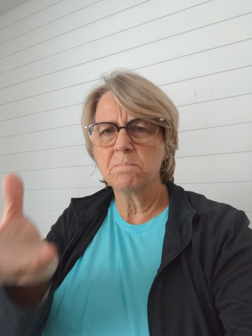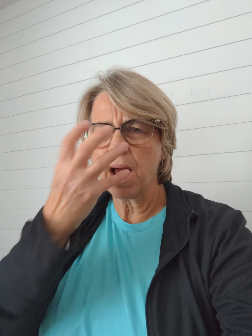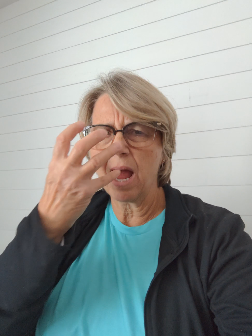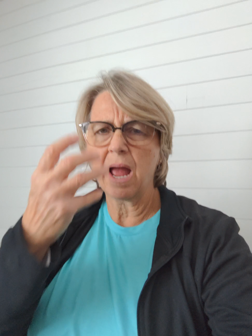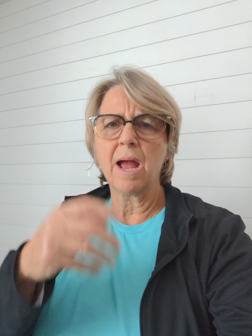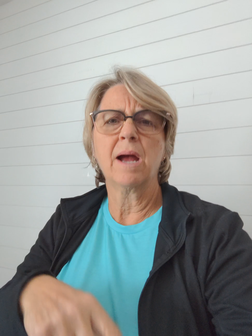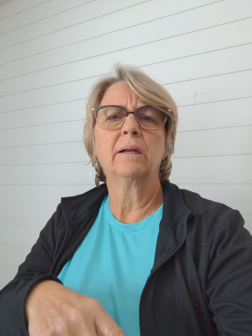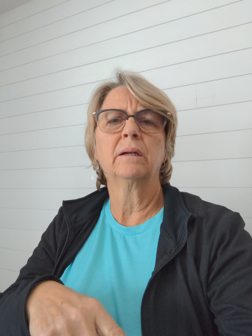mad